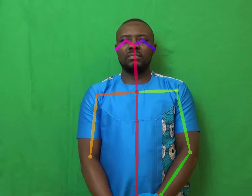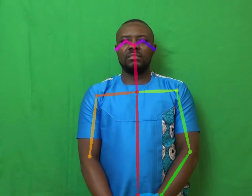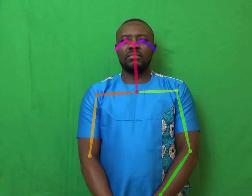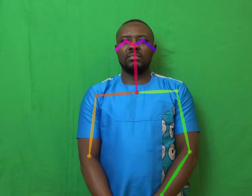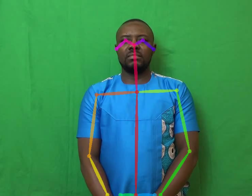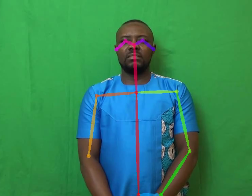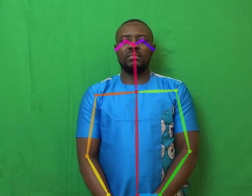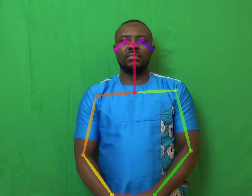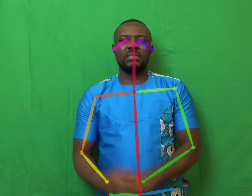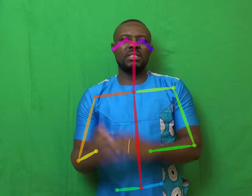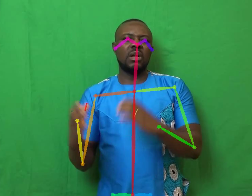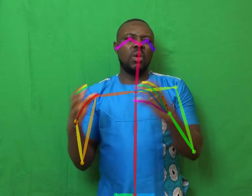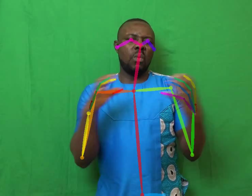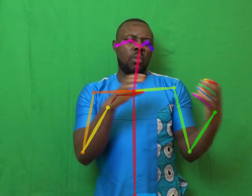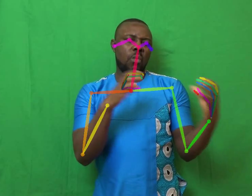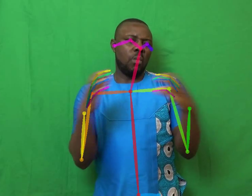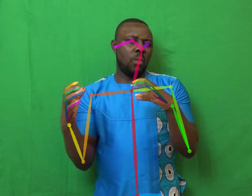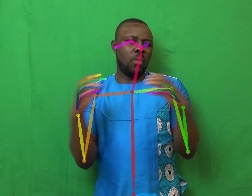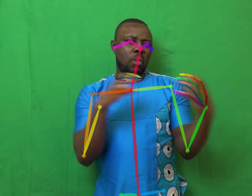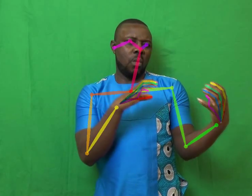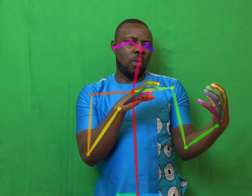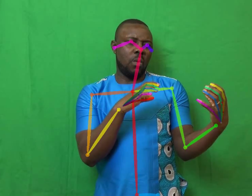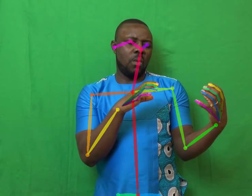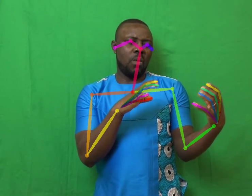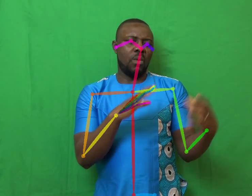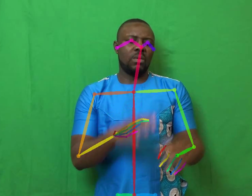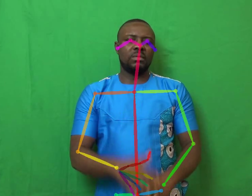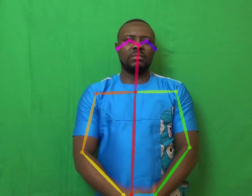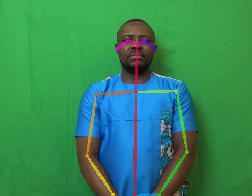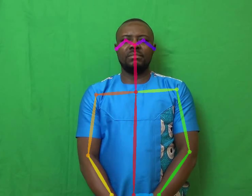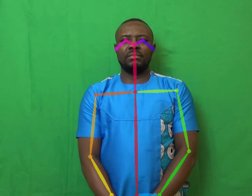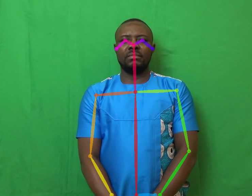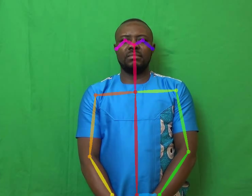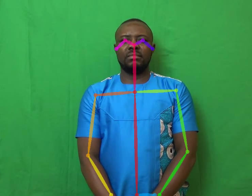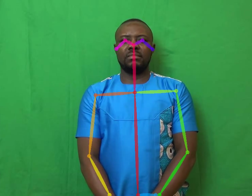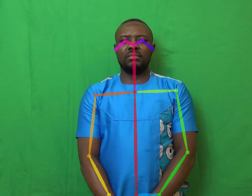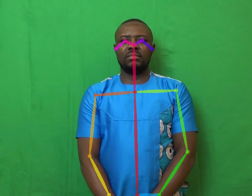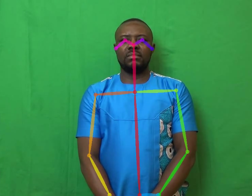war